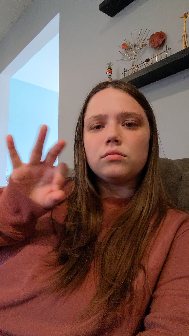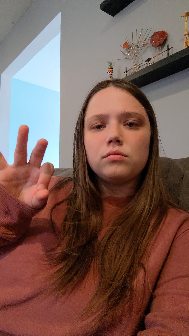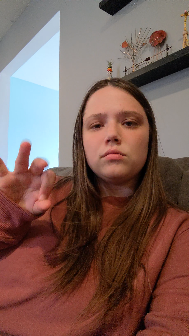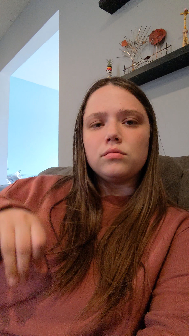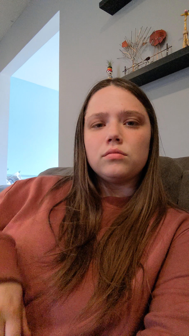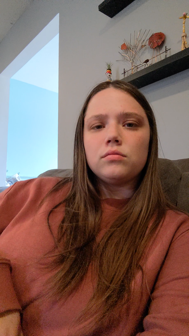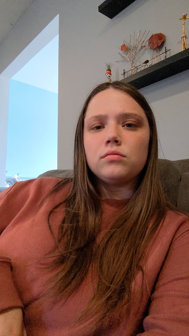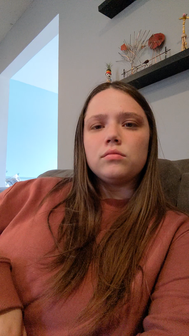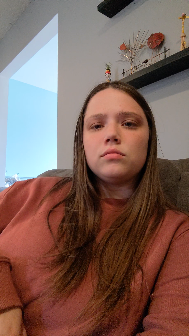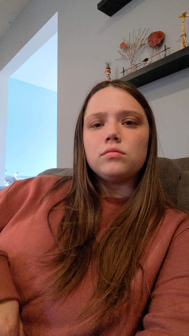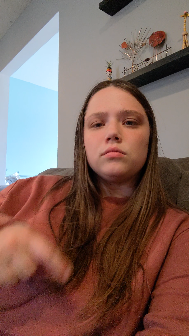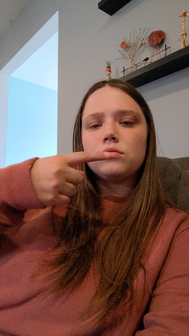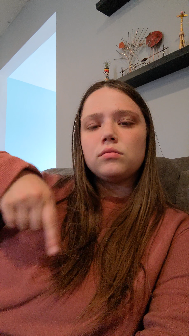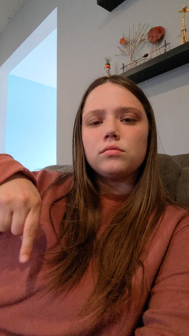cut